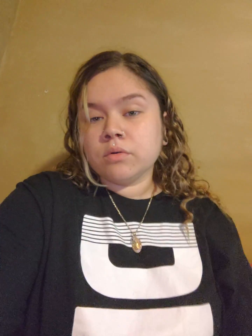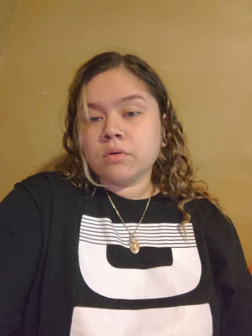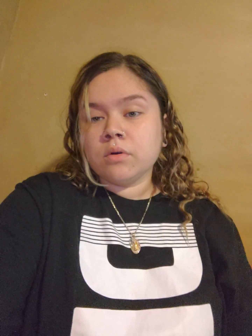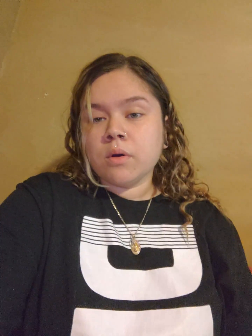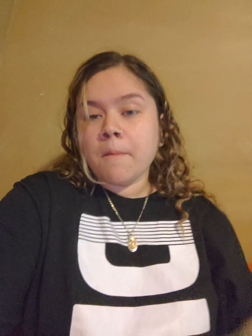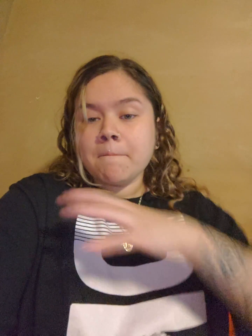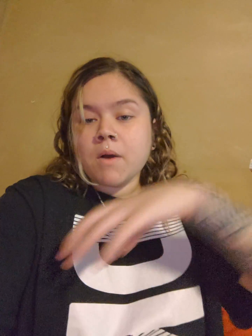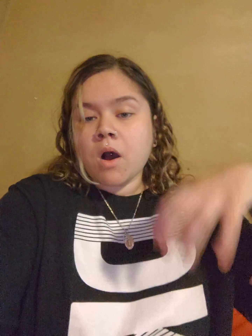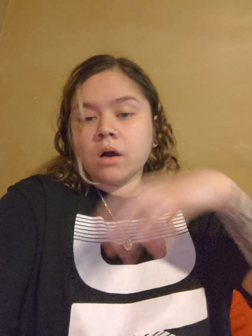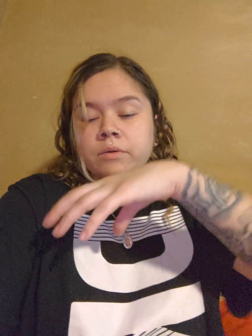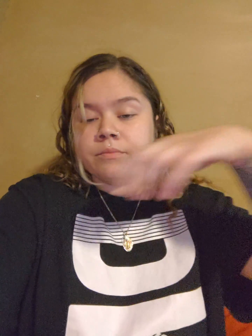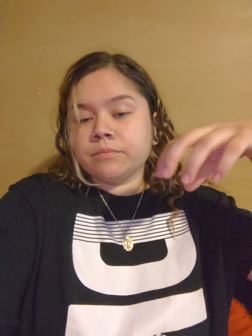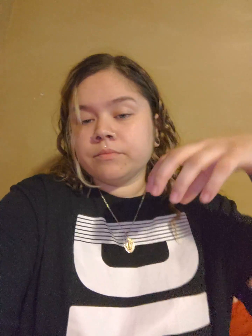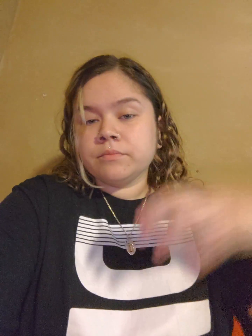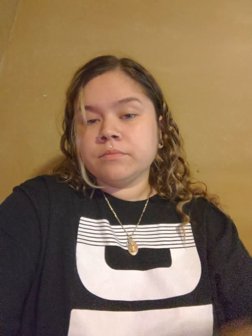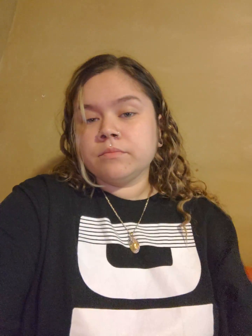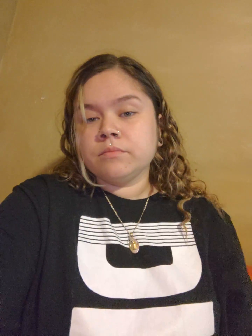block